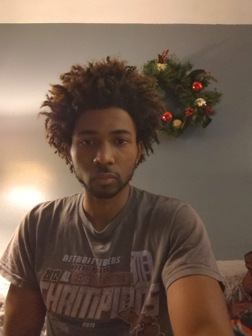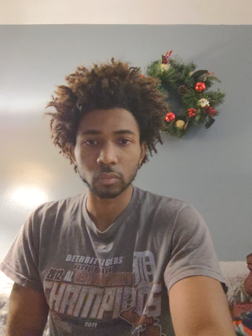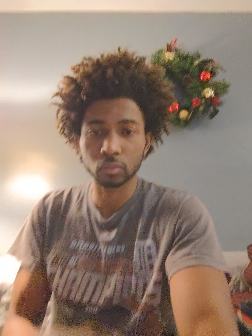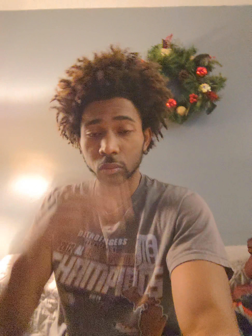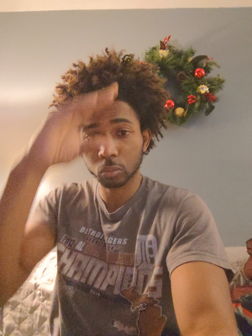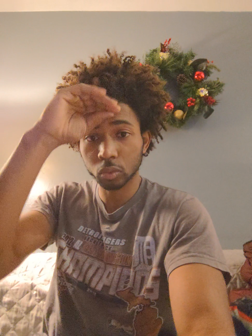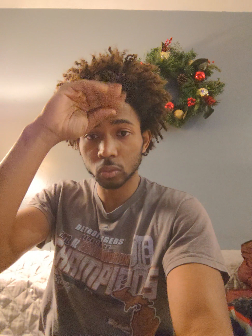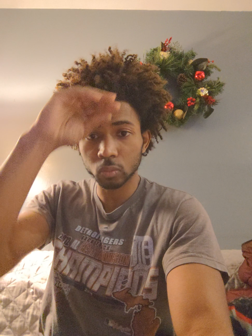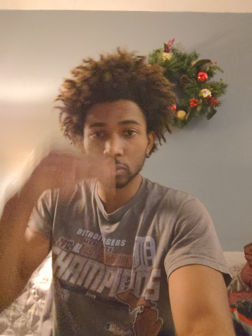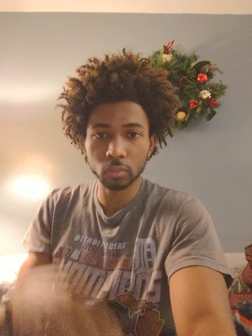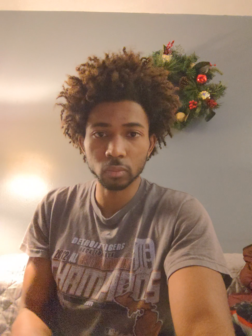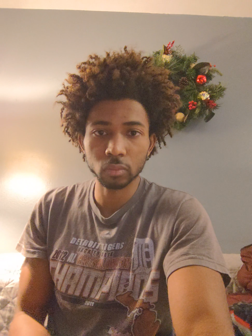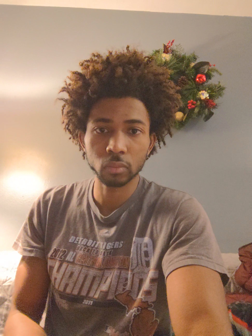boy